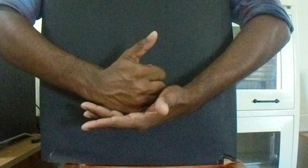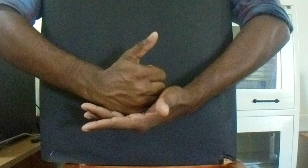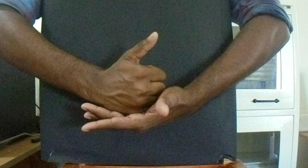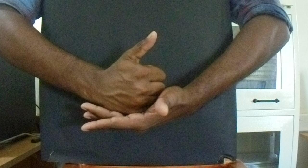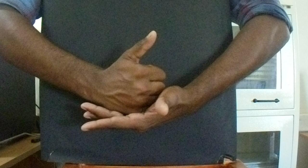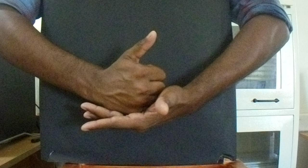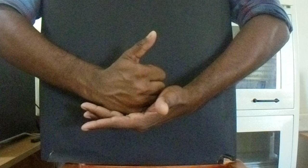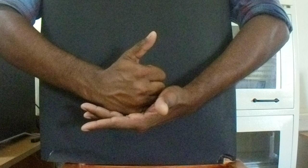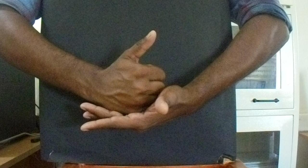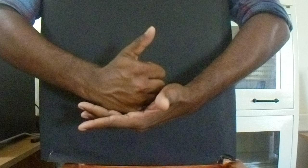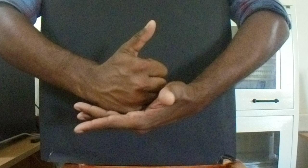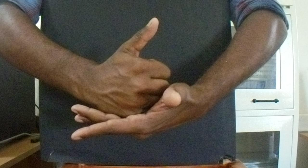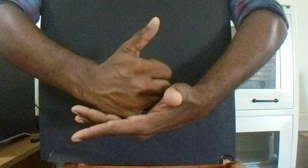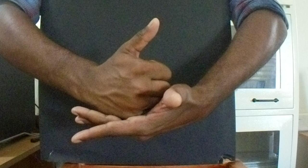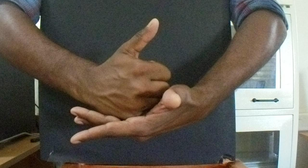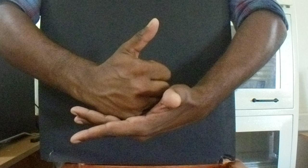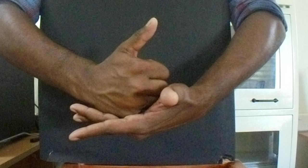help